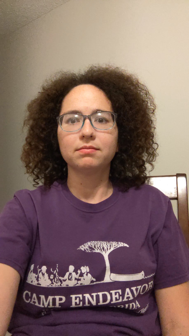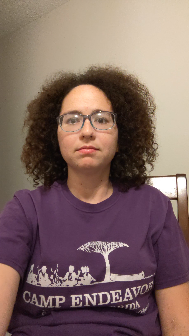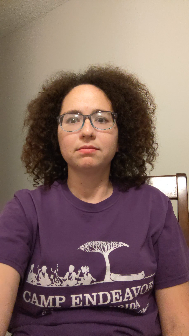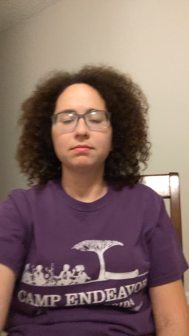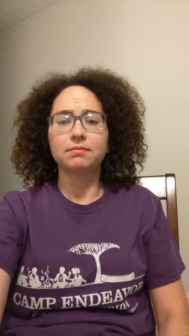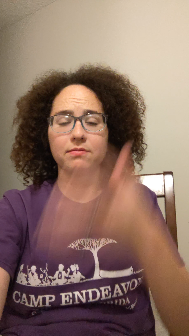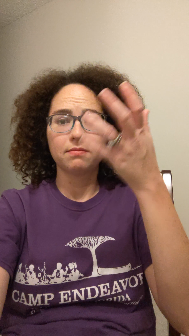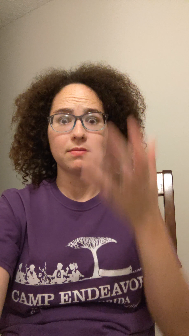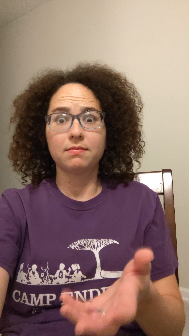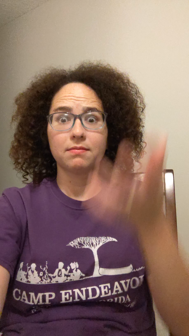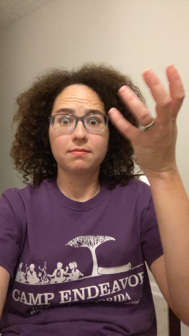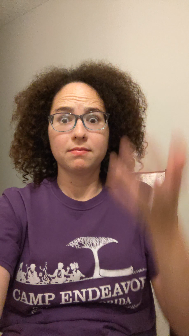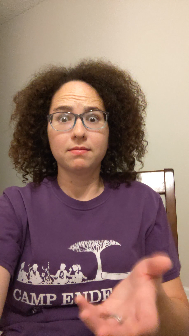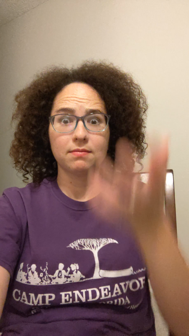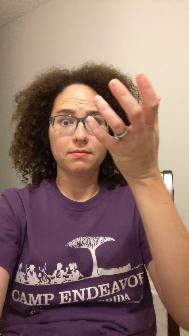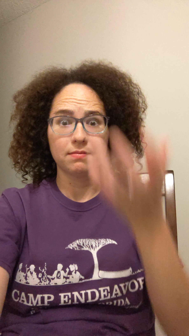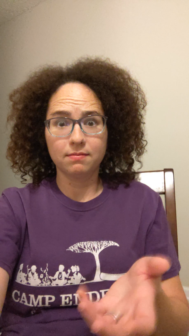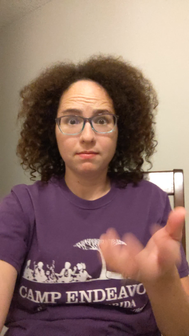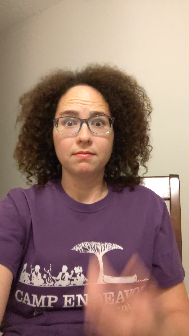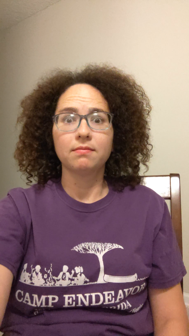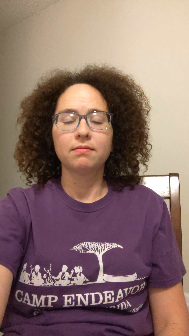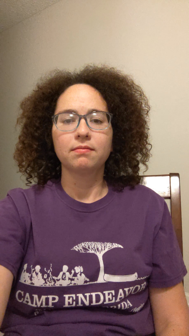heavy